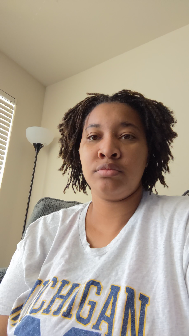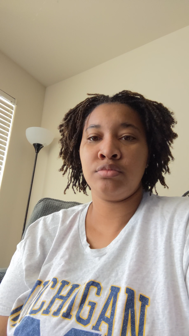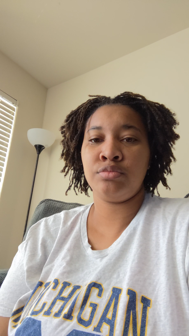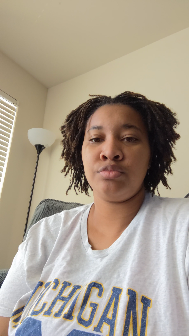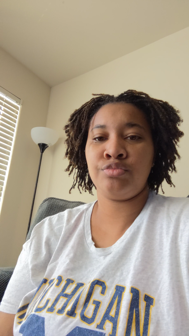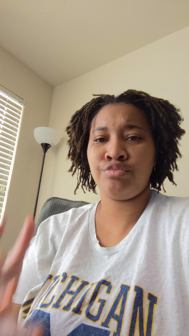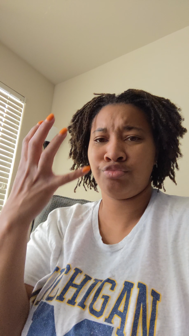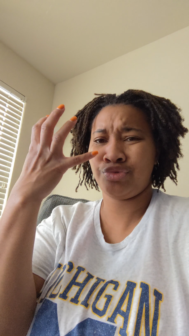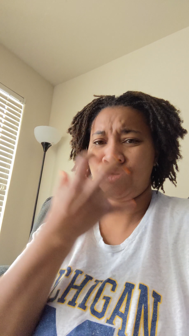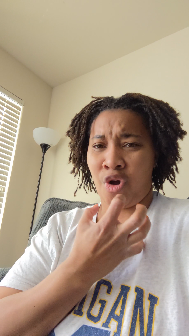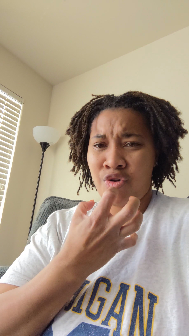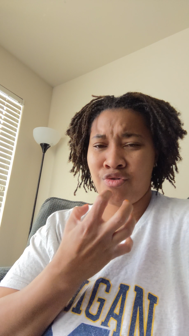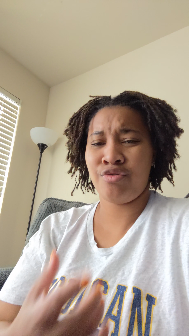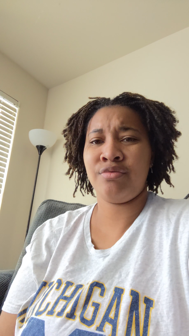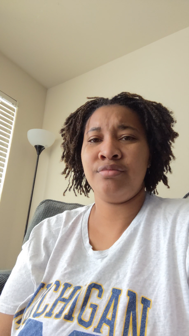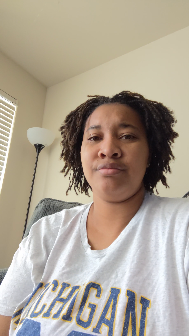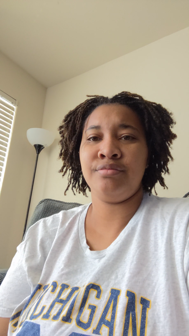dark